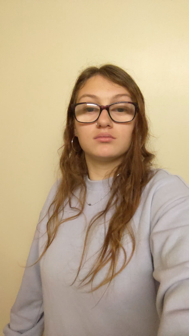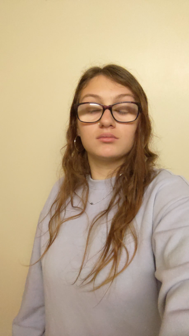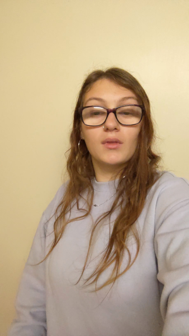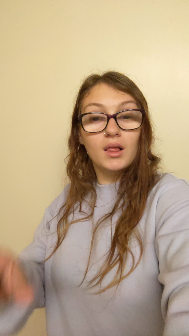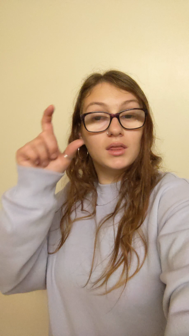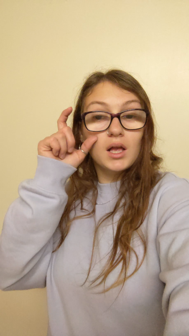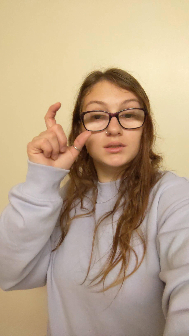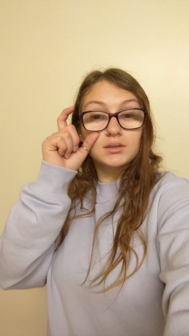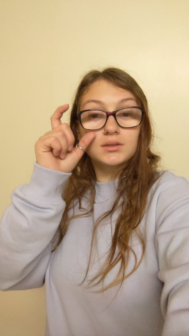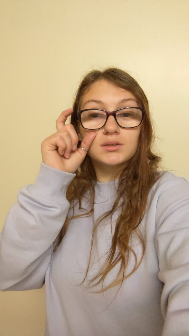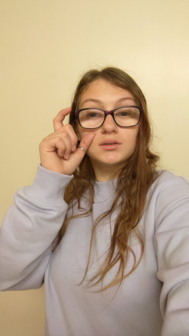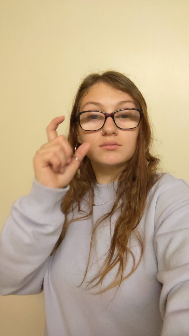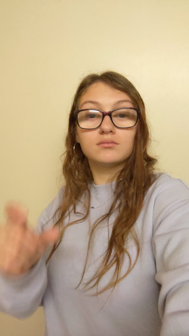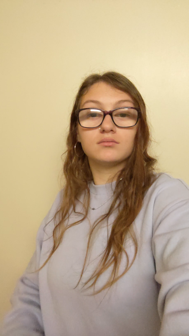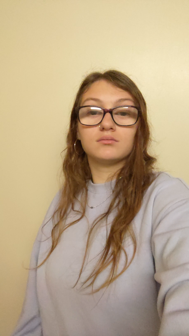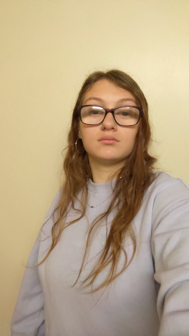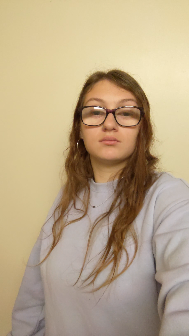glasses